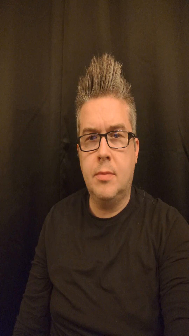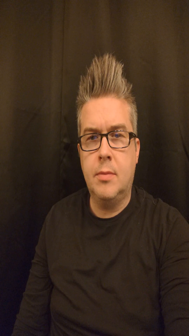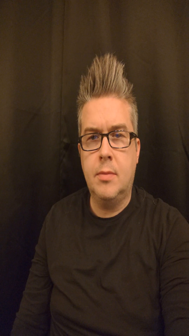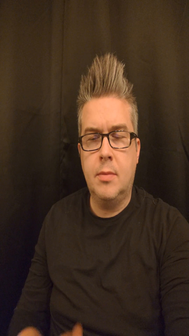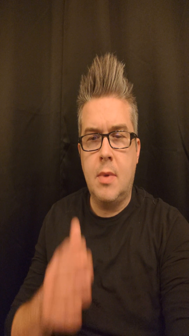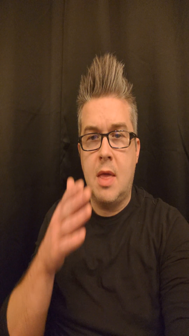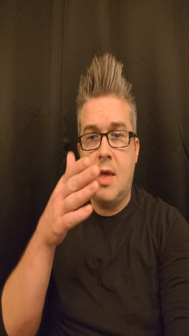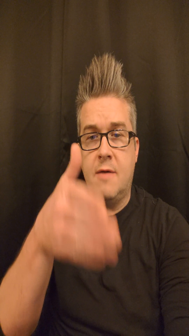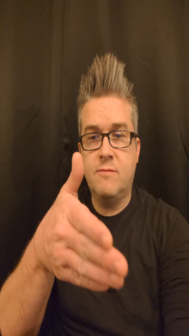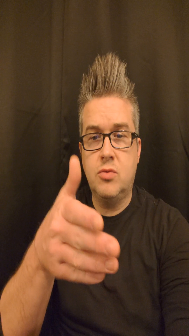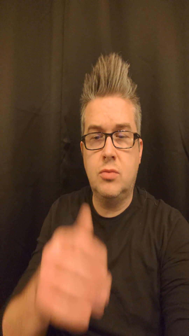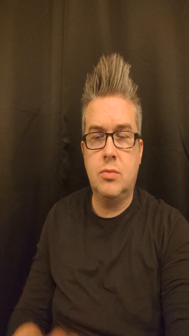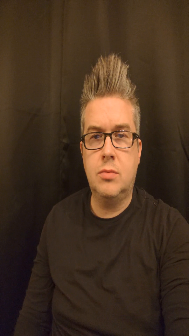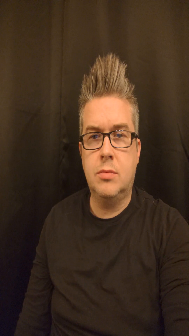after